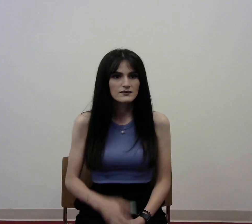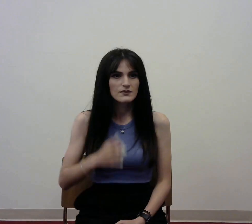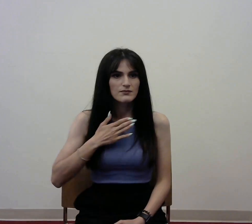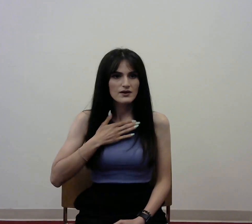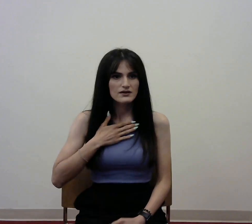mən